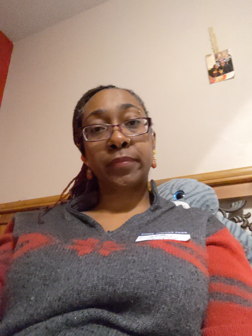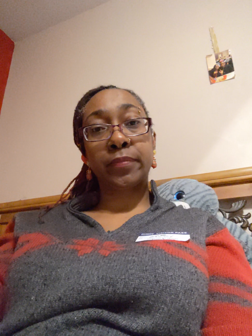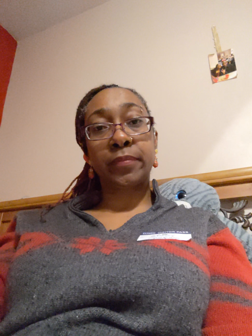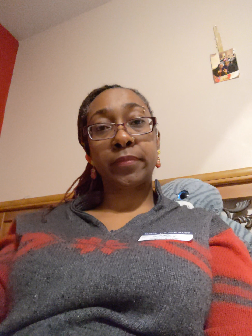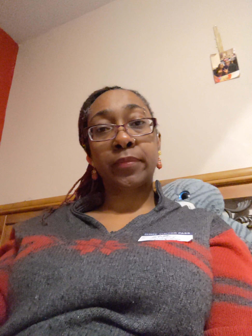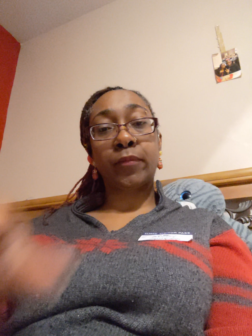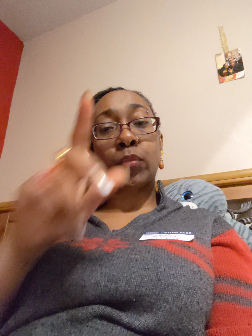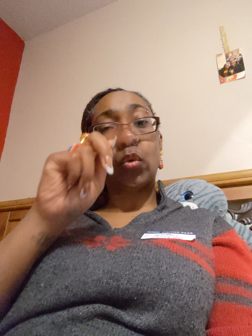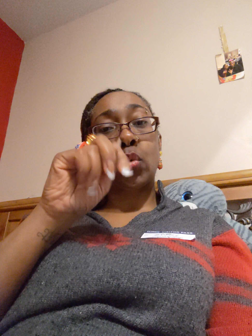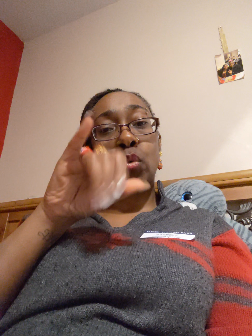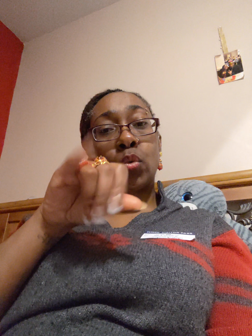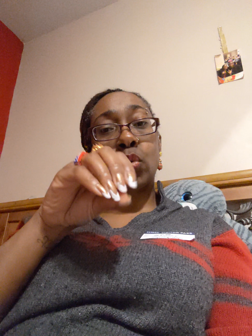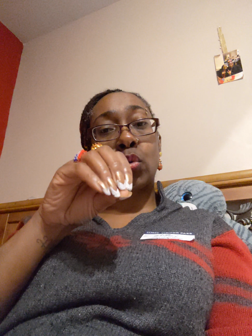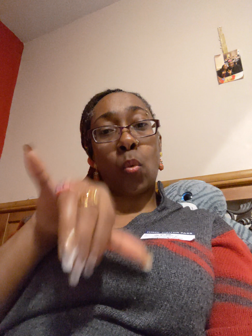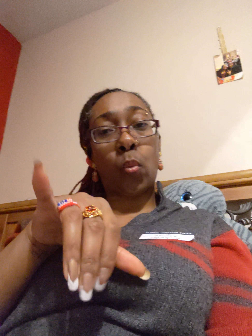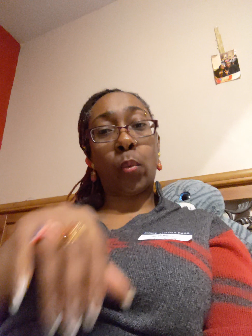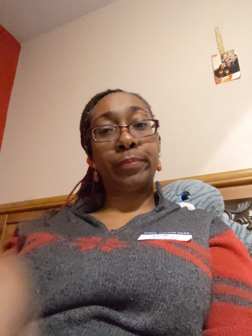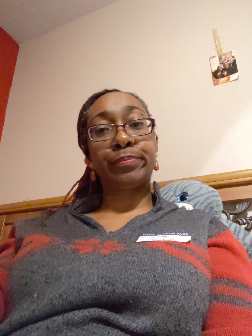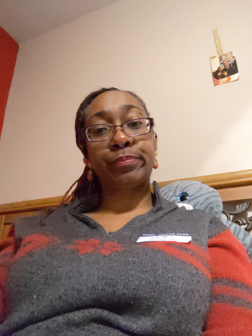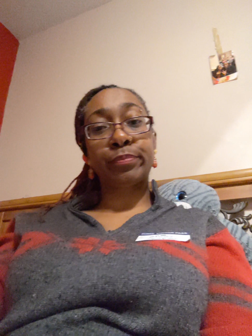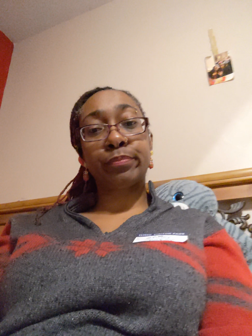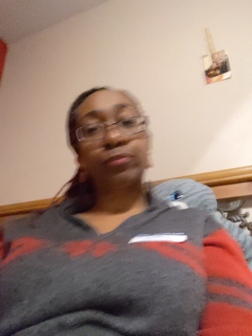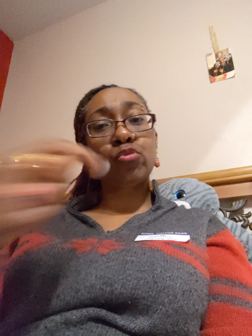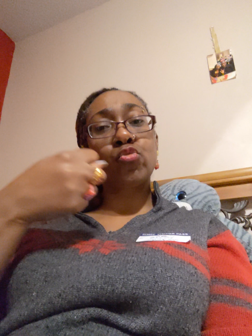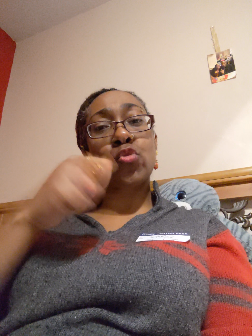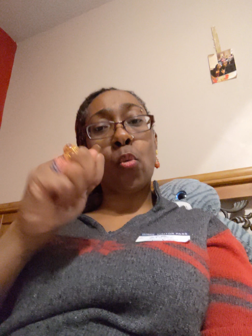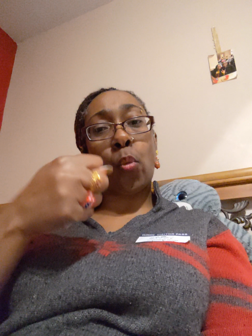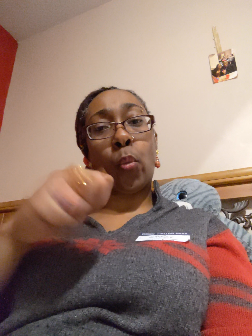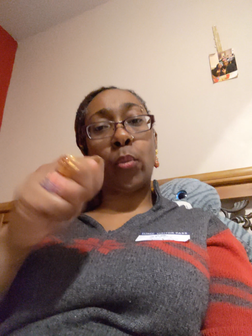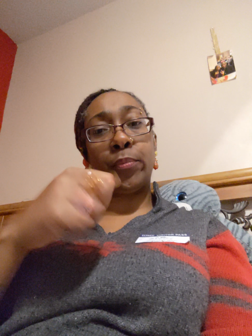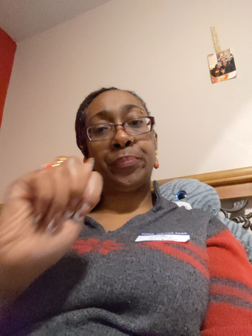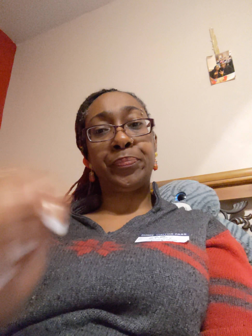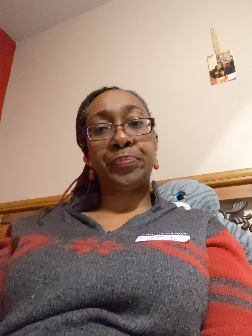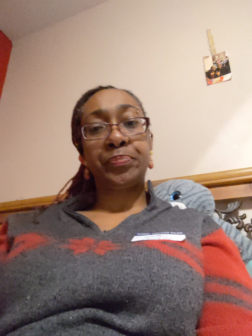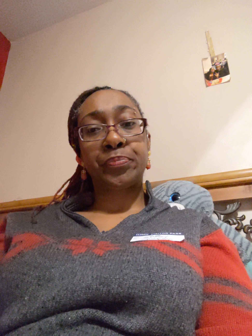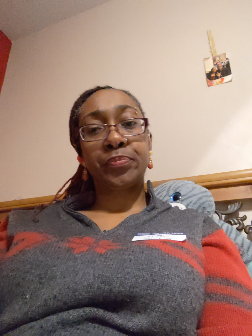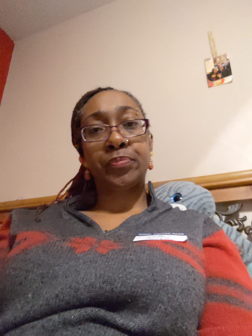toy